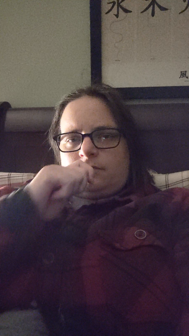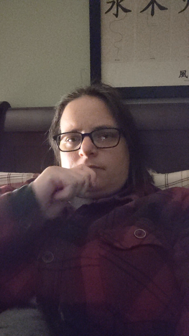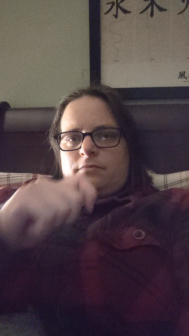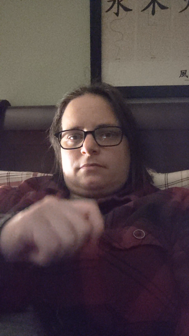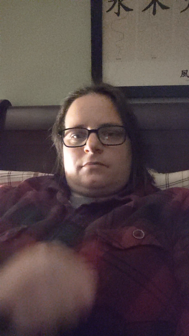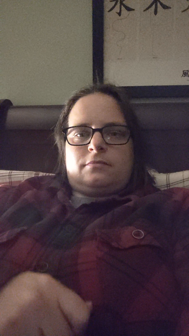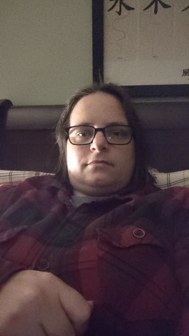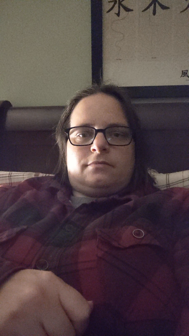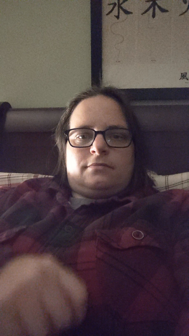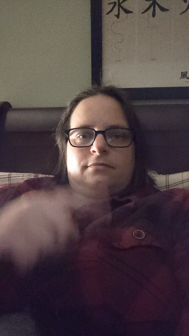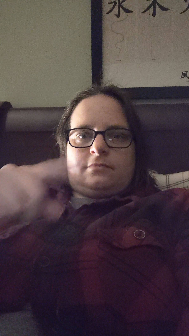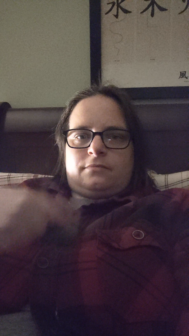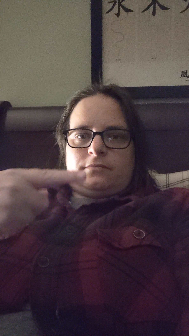about